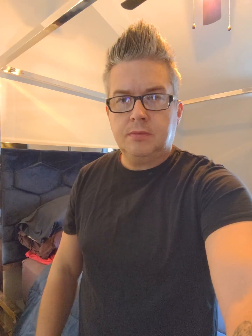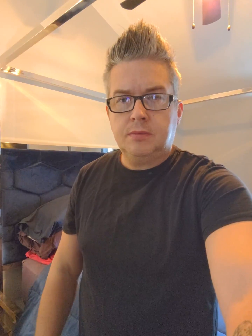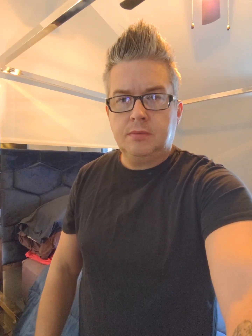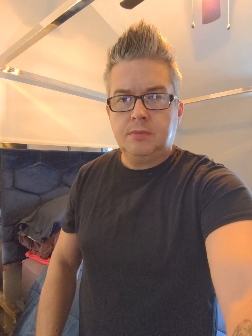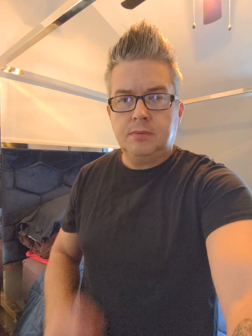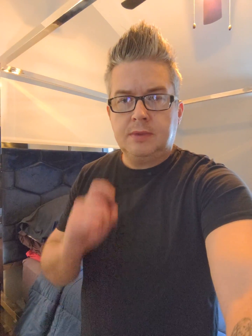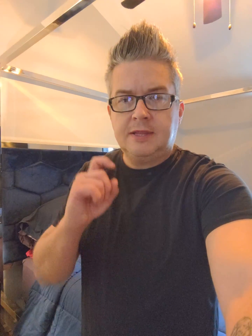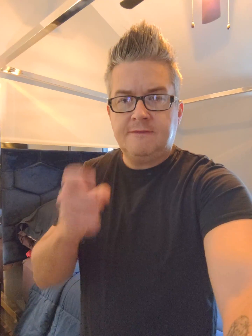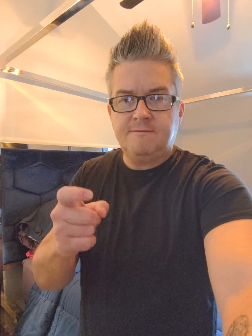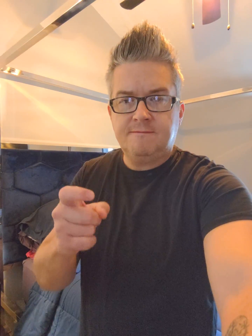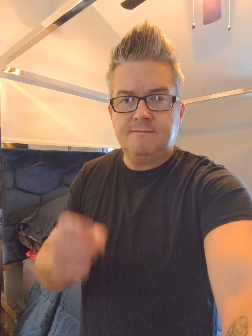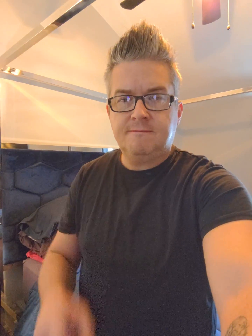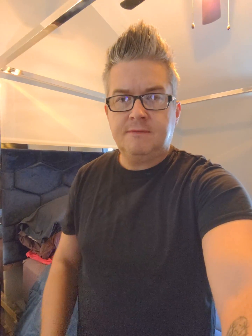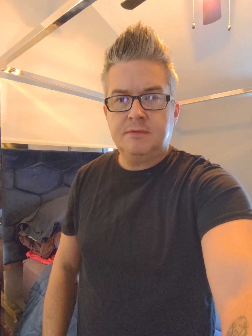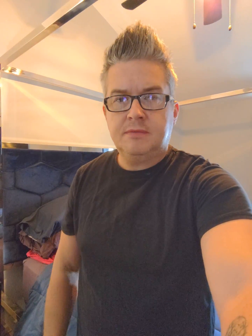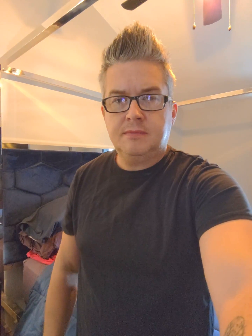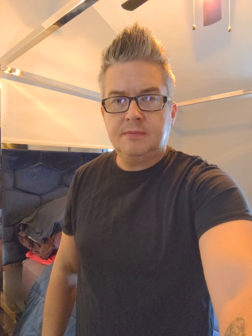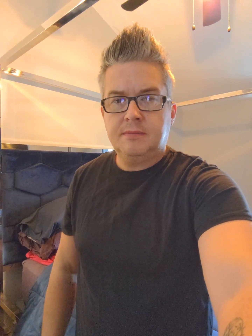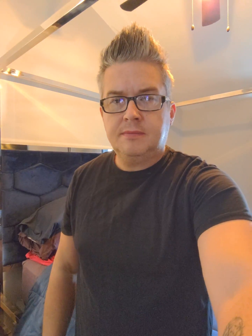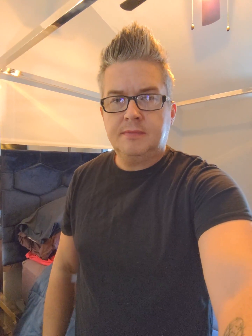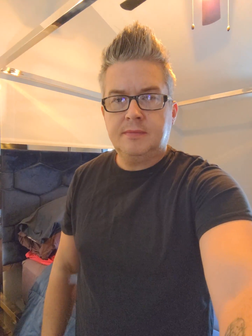present